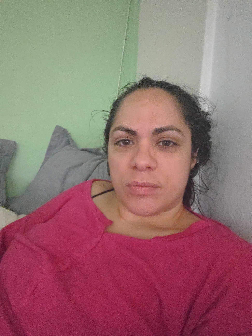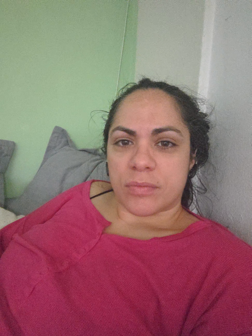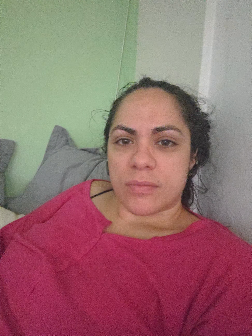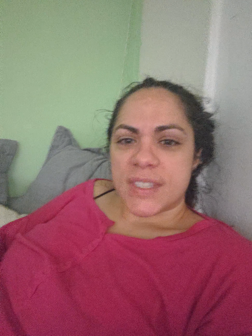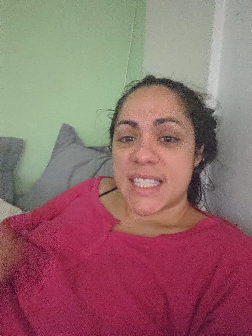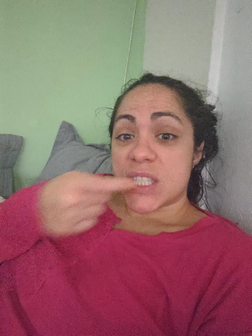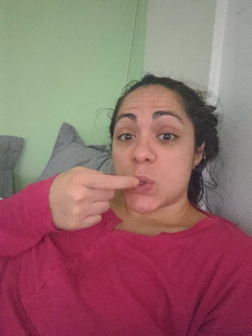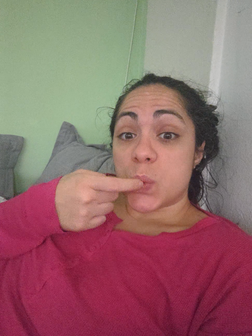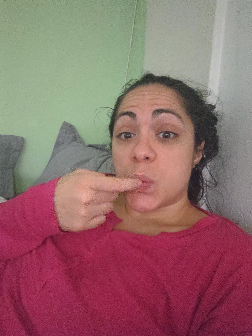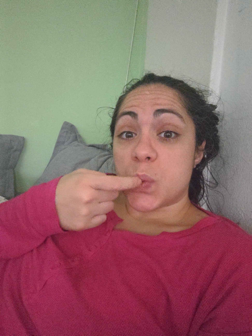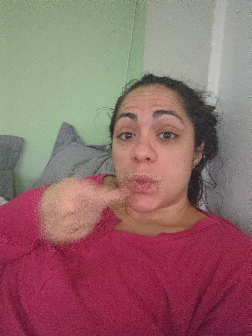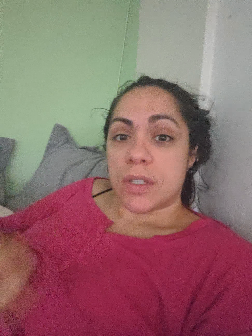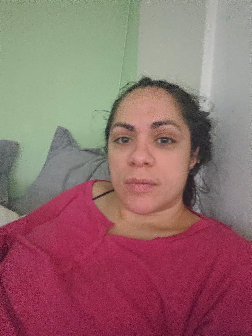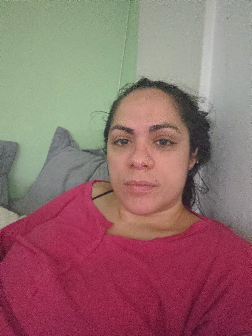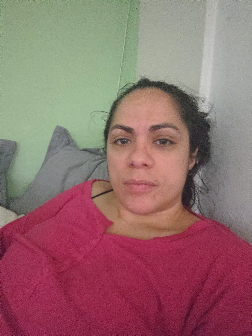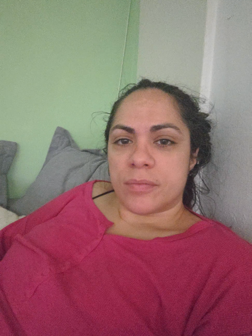tooth